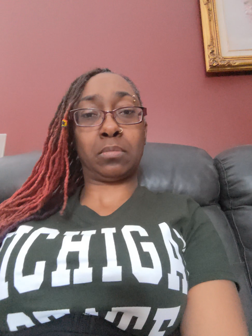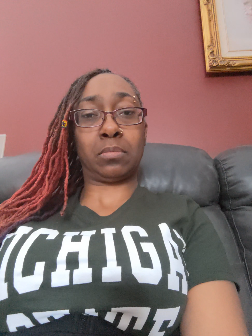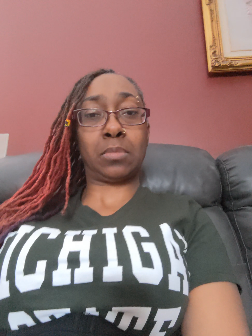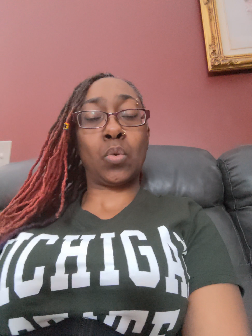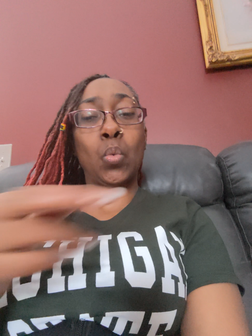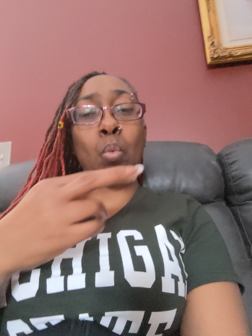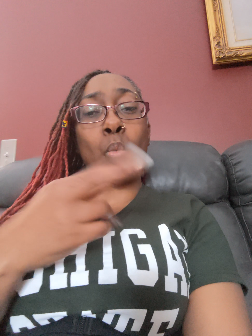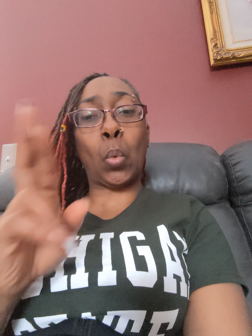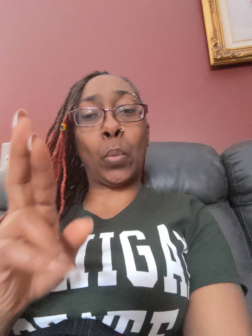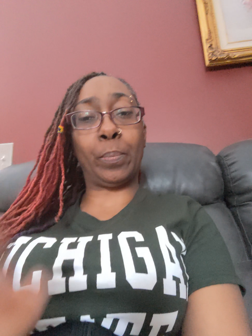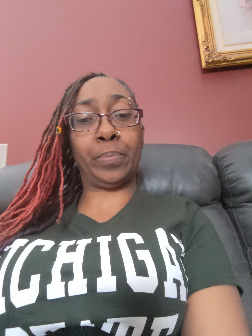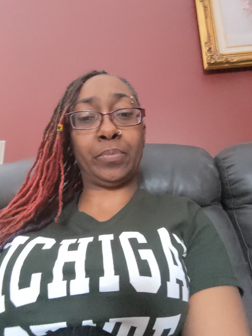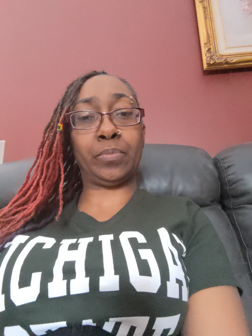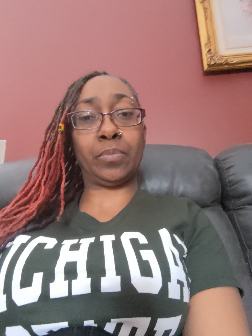room